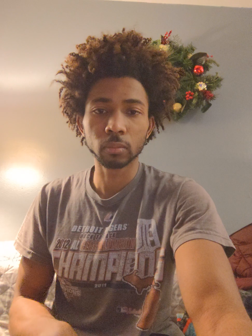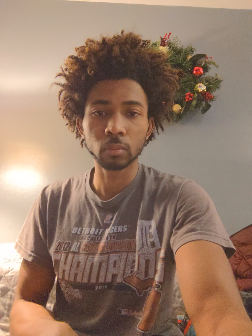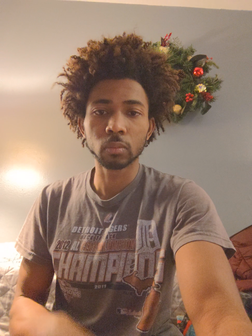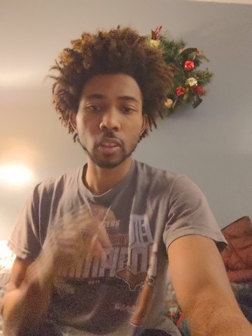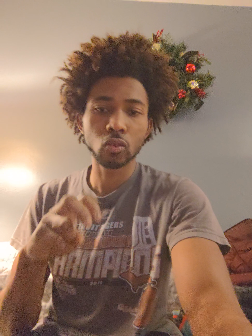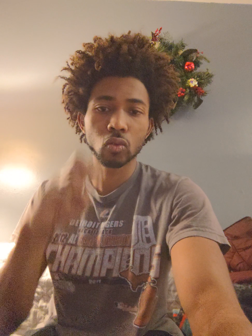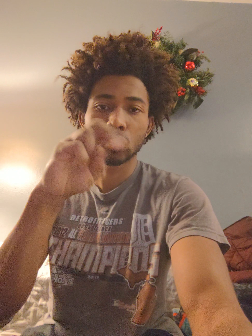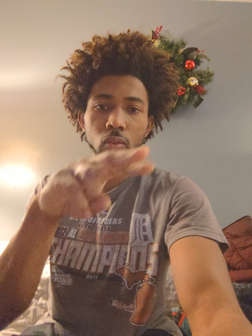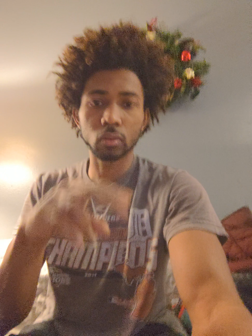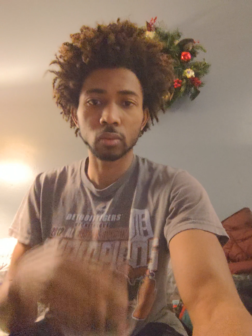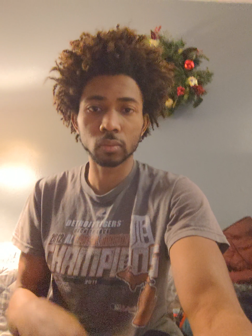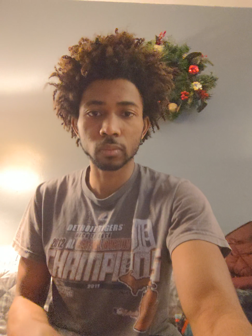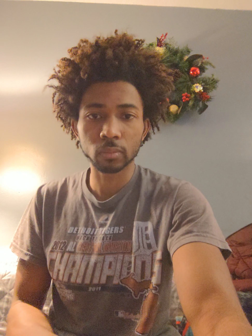jump